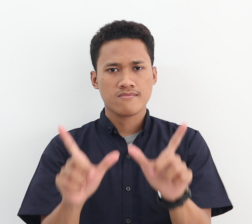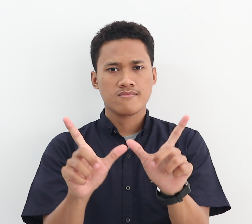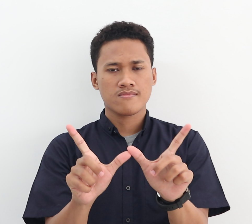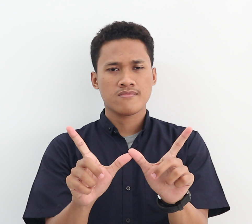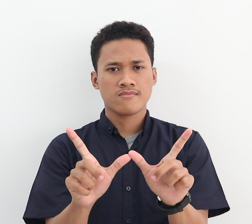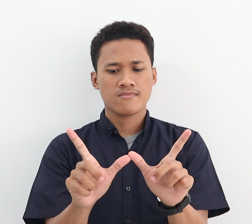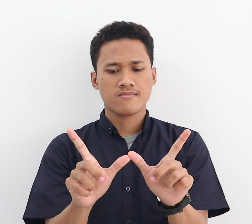W